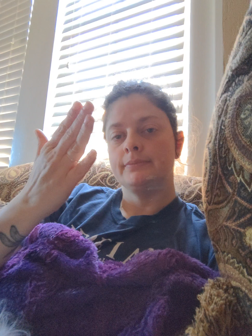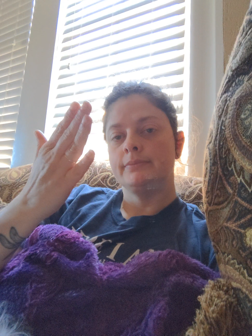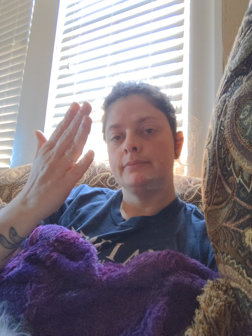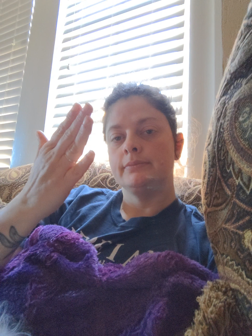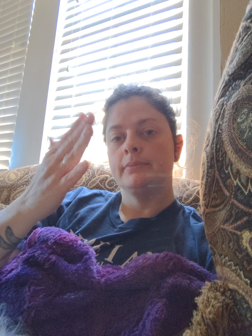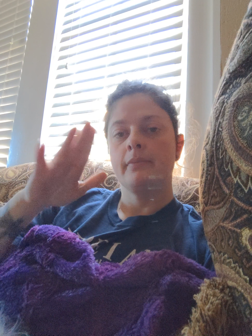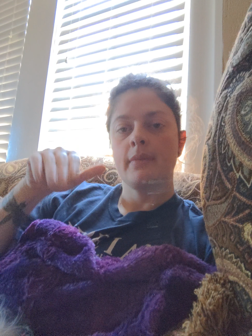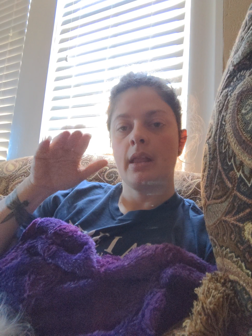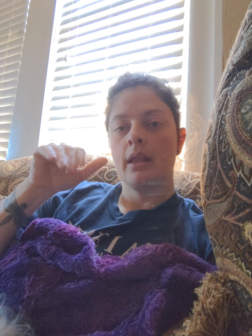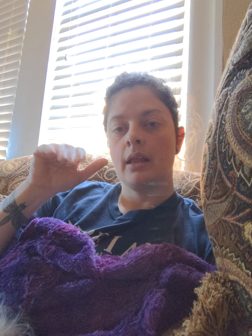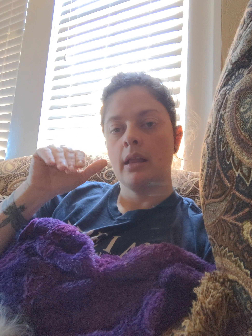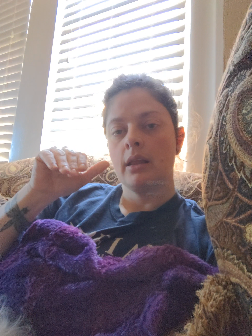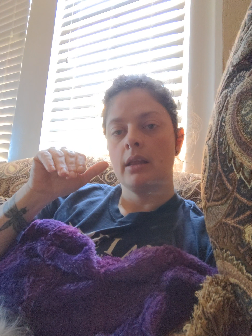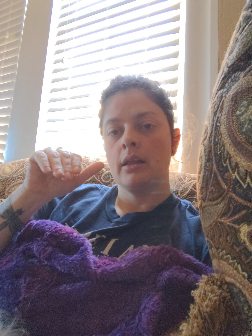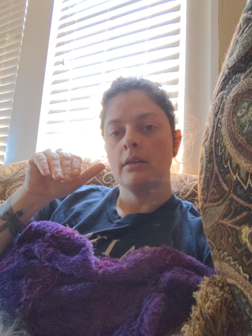bye